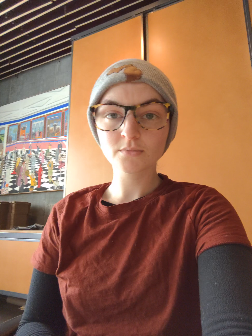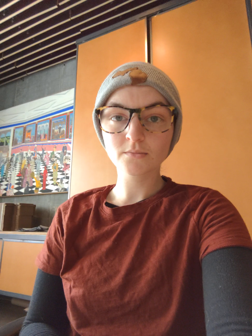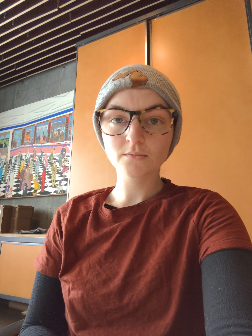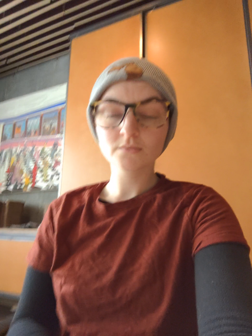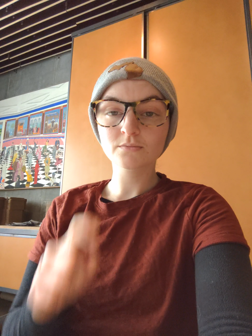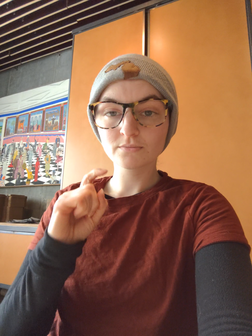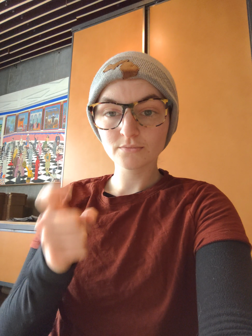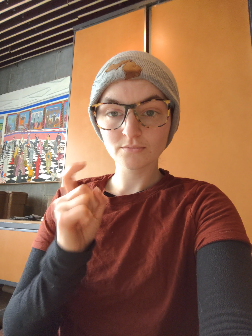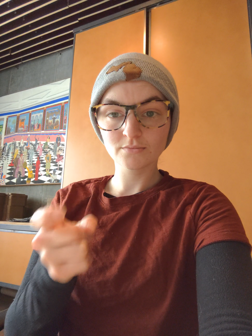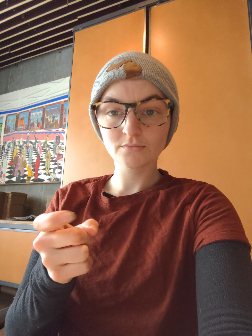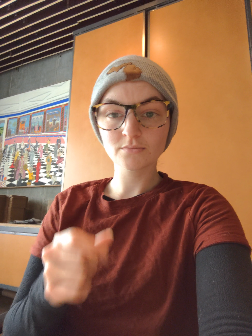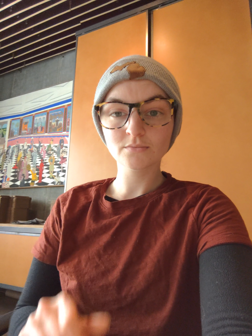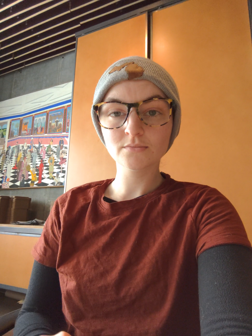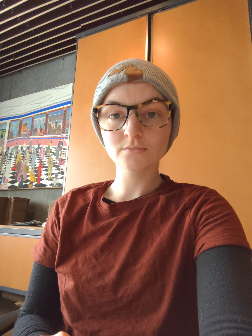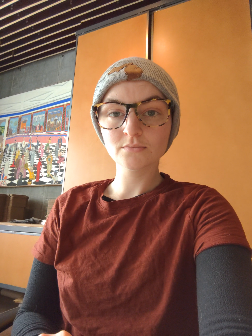gift